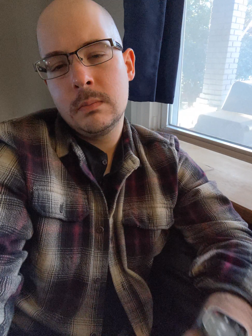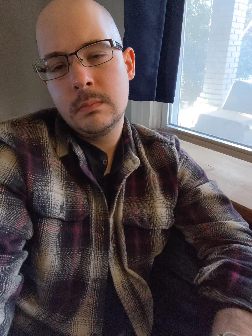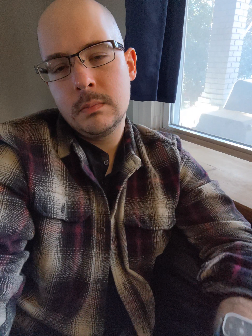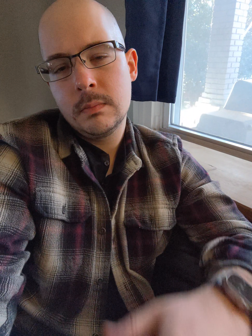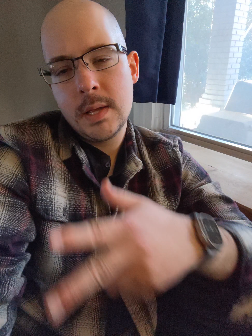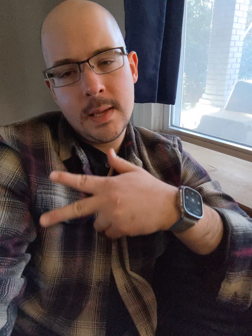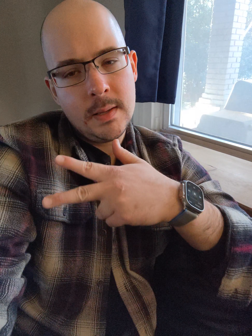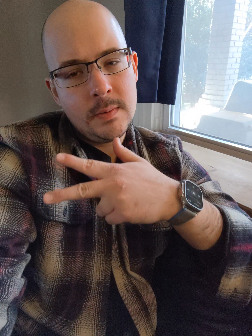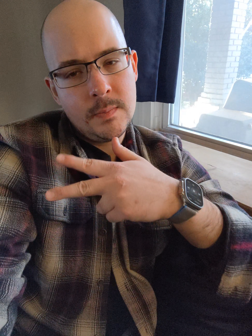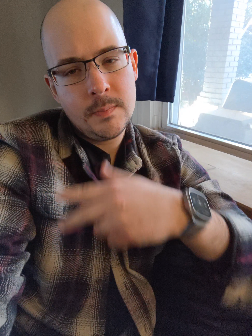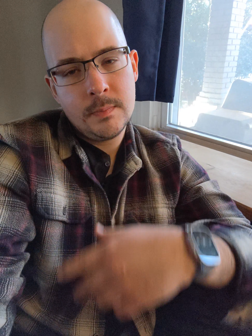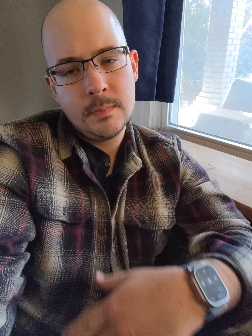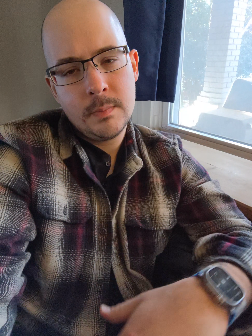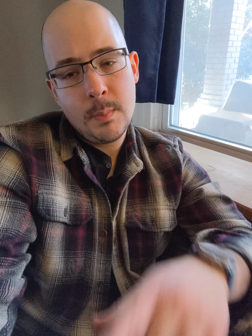hen